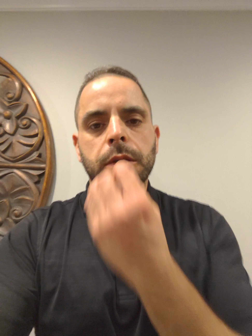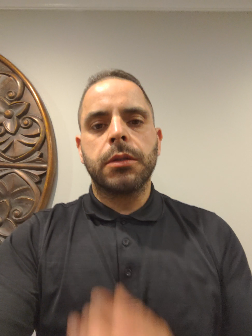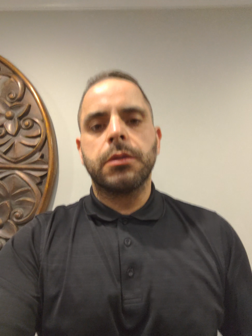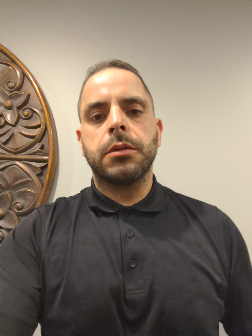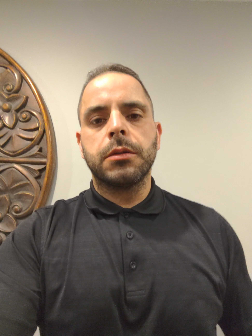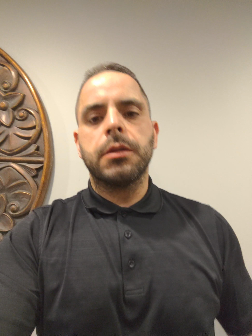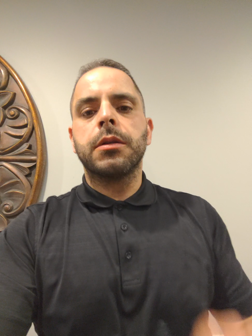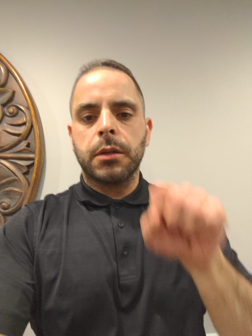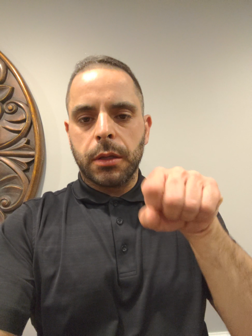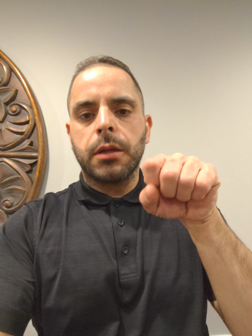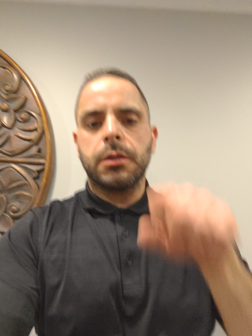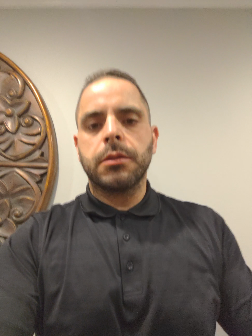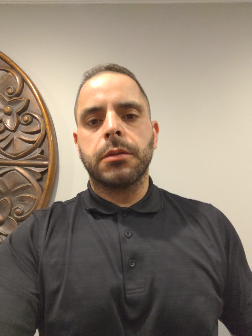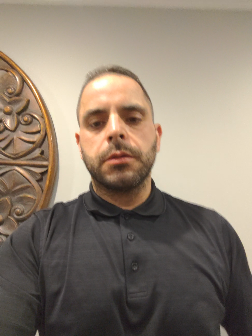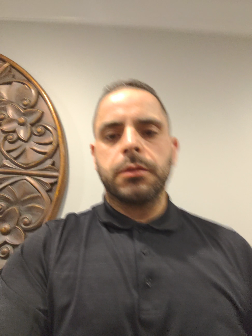yes